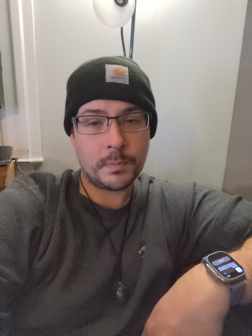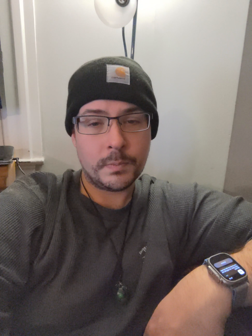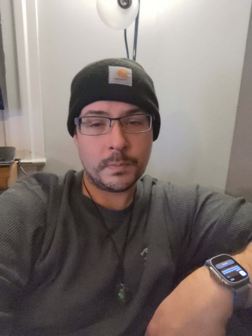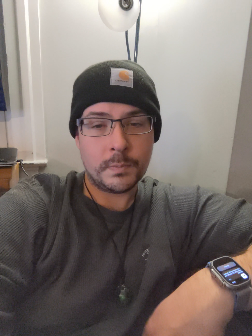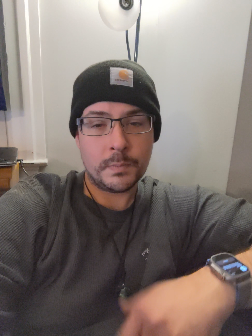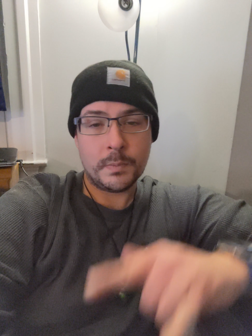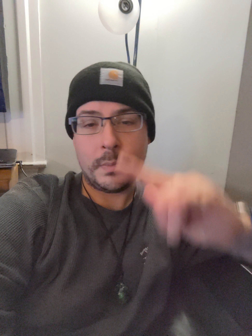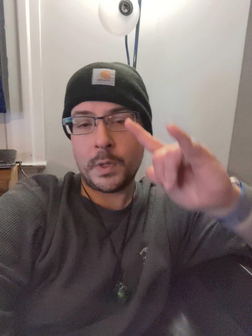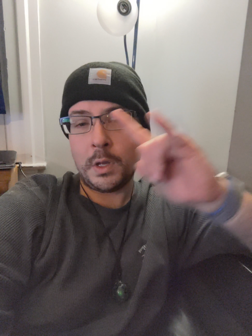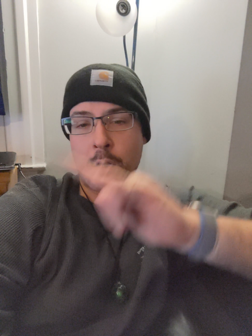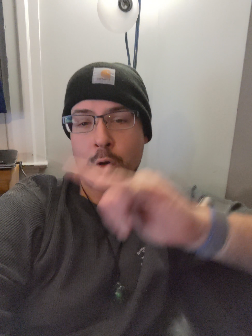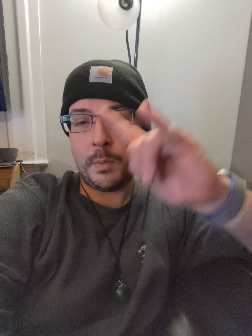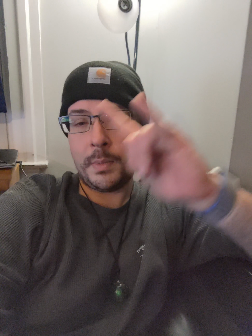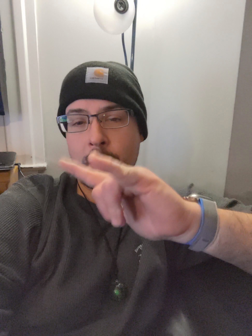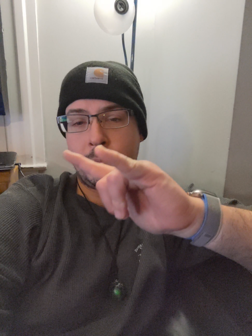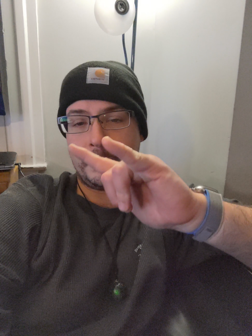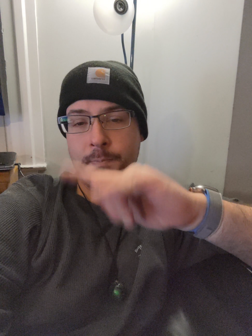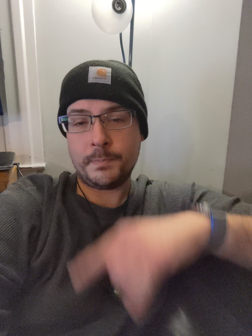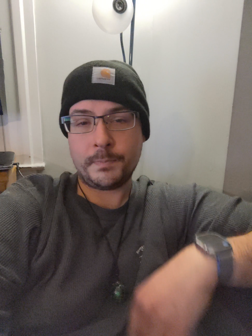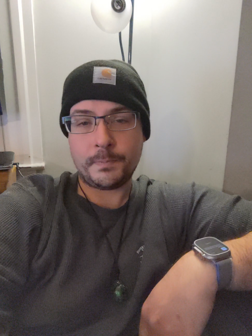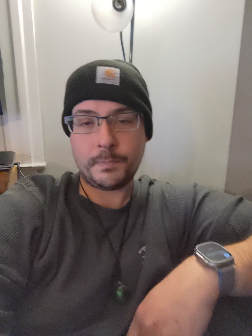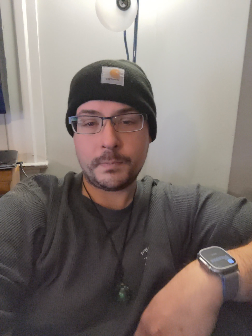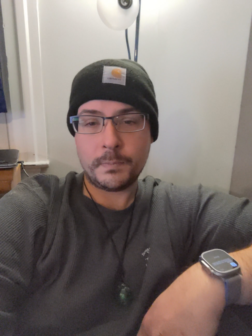airplane